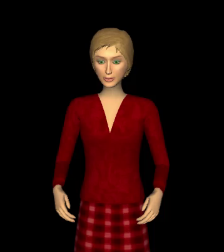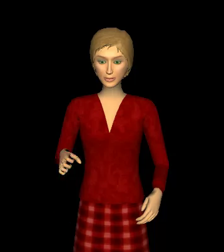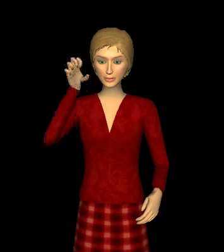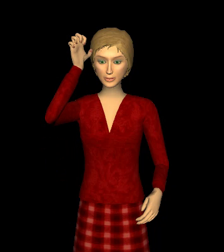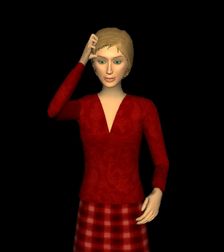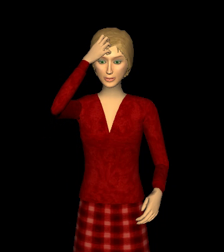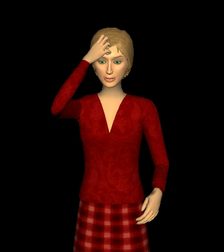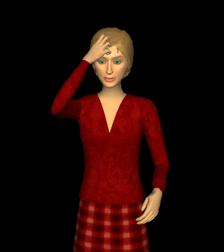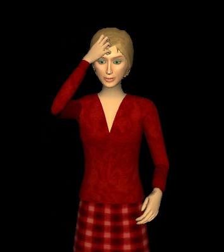أوت